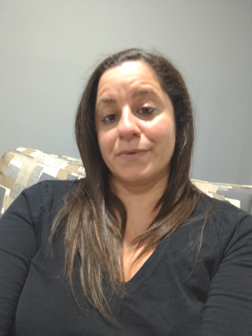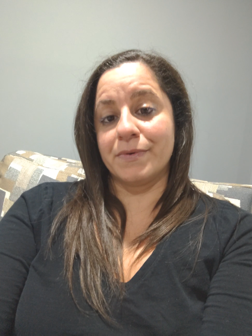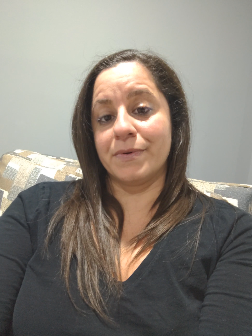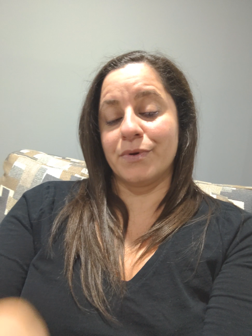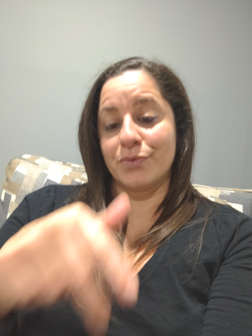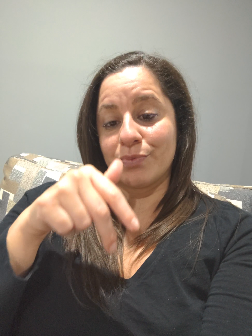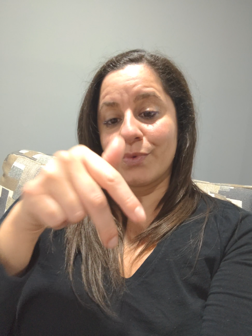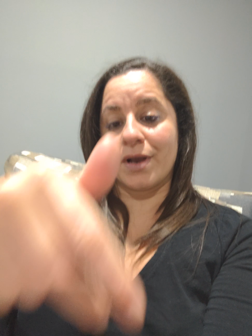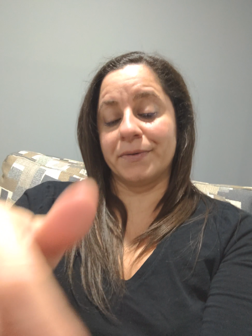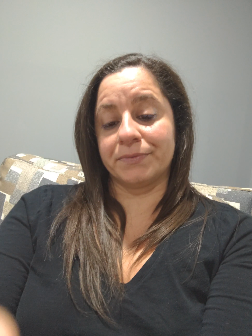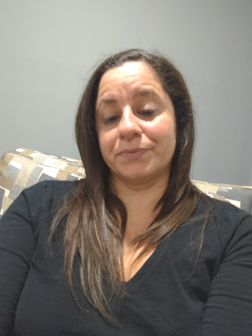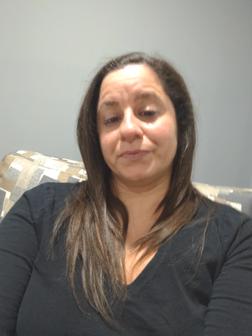ride